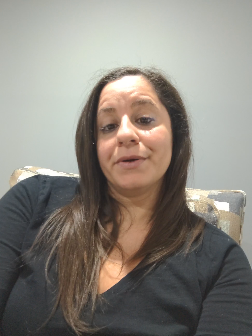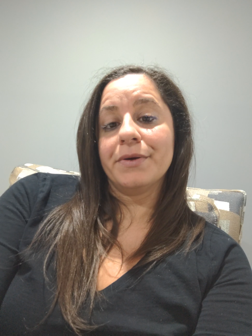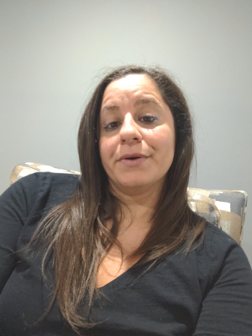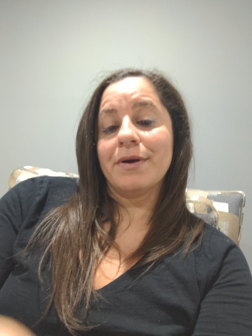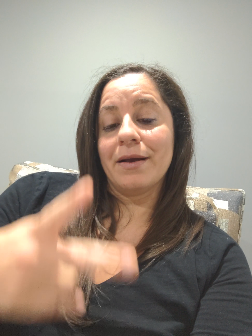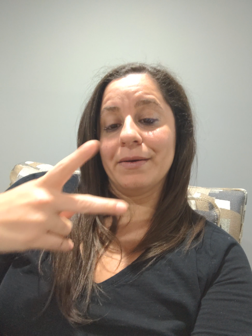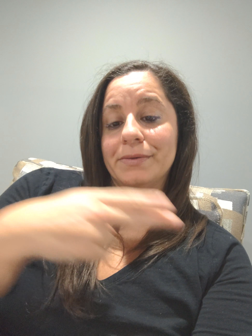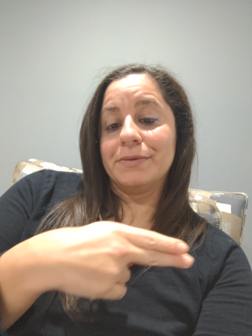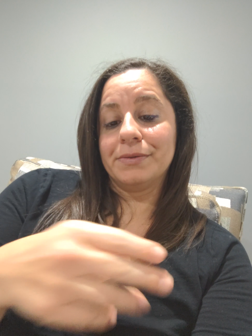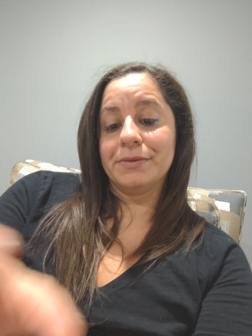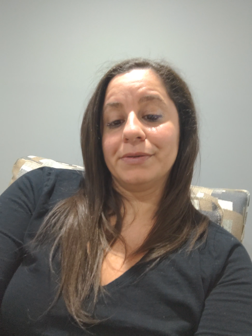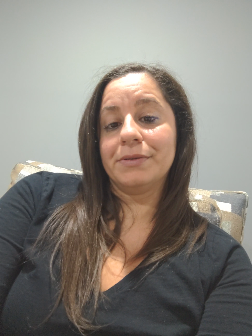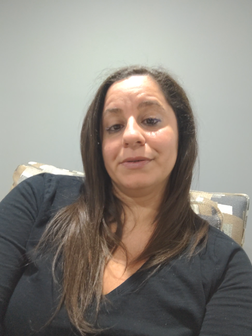cut